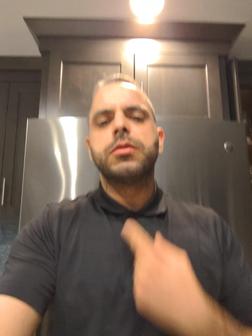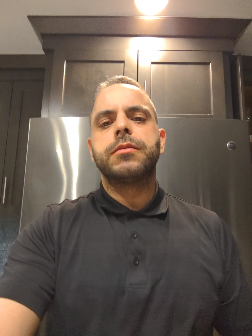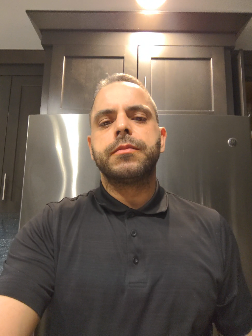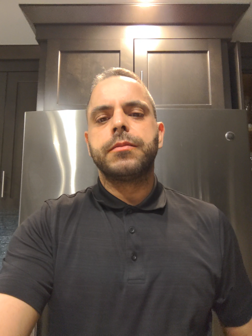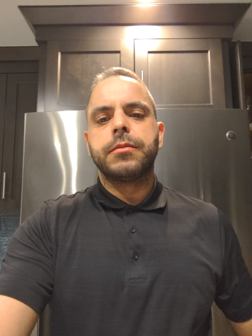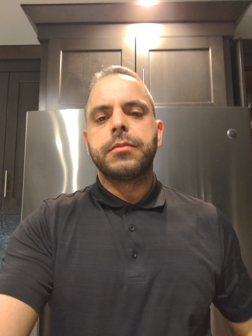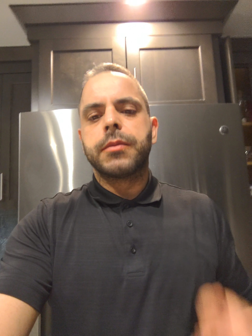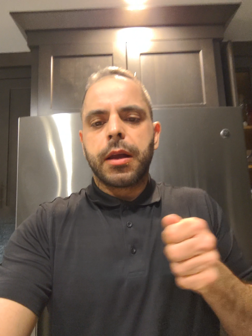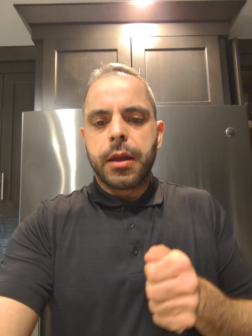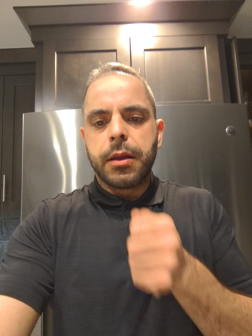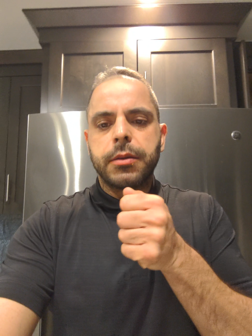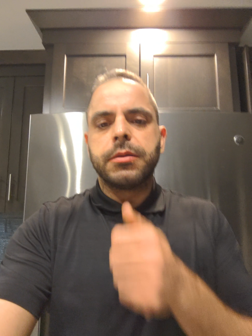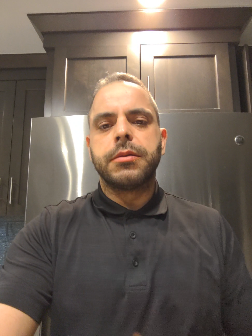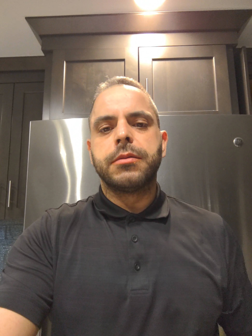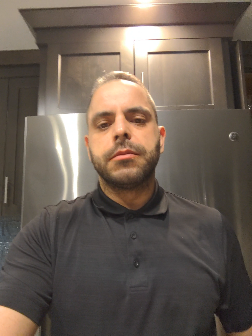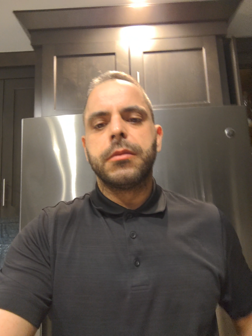hide